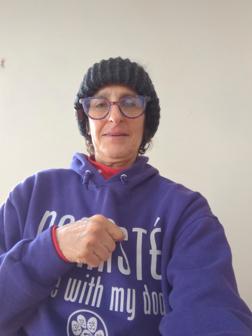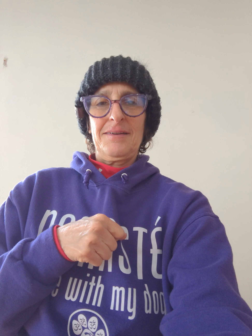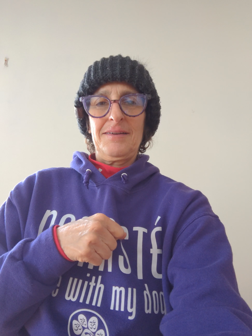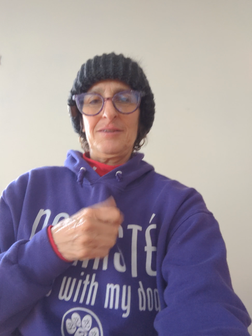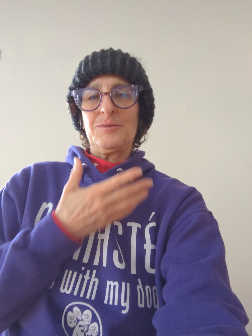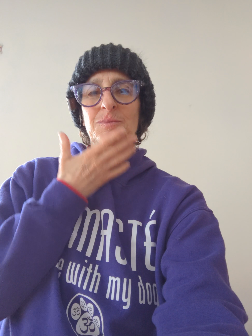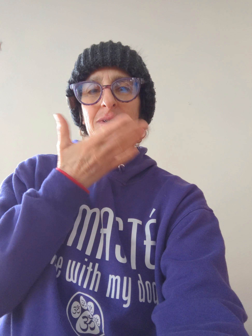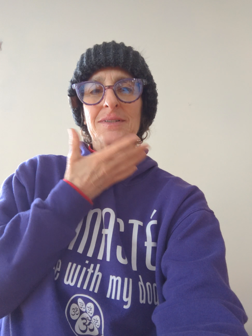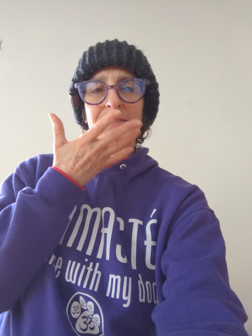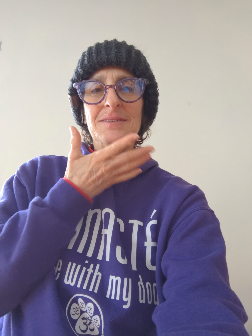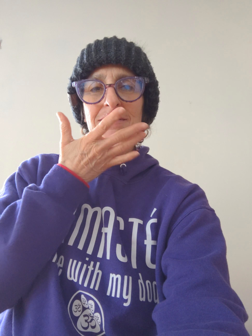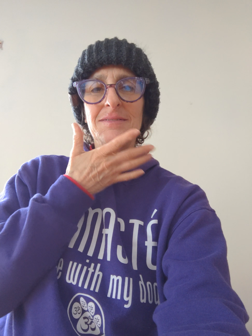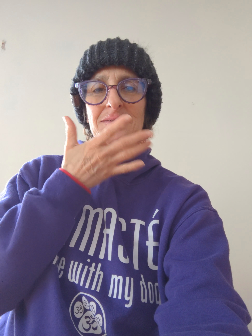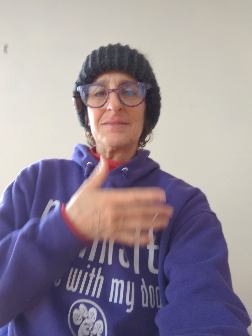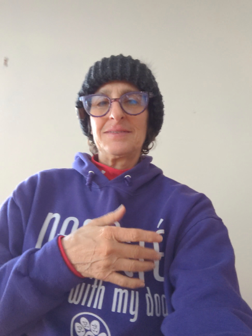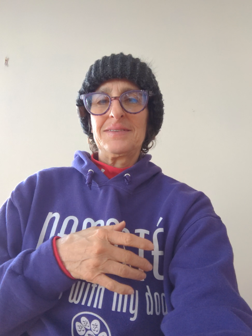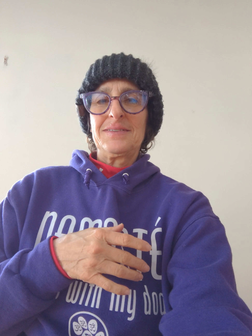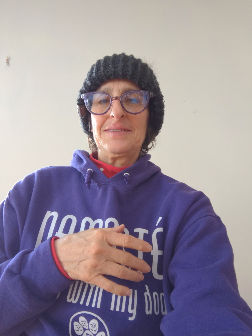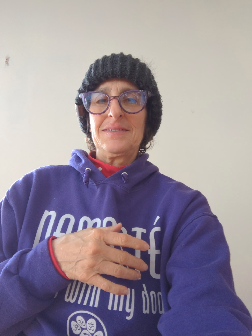grass